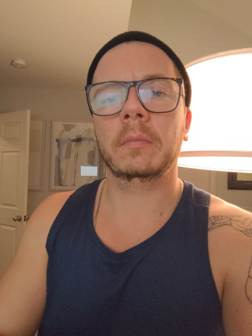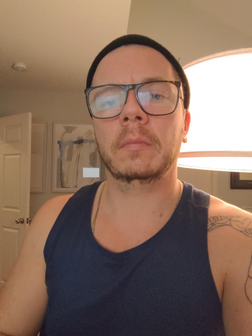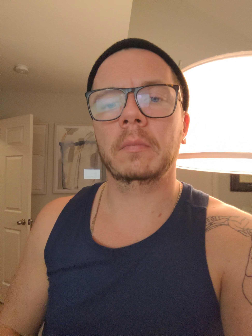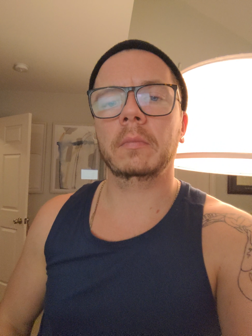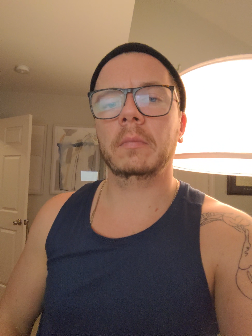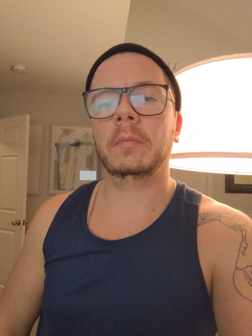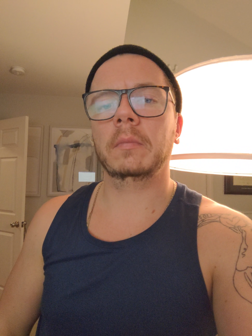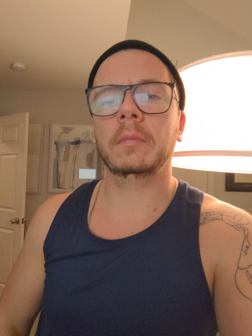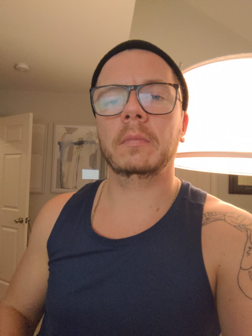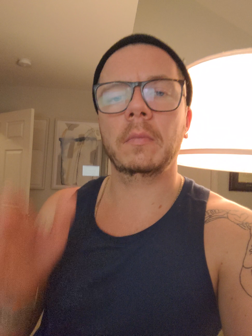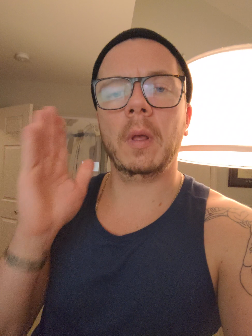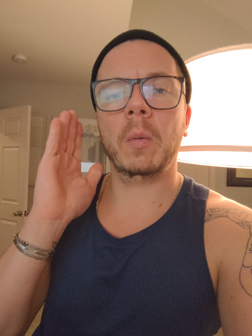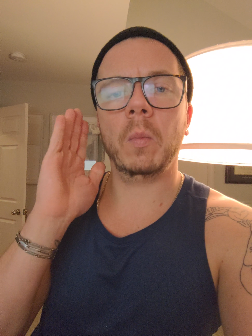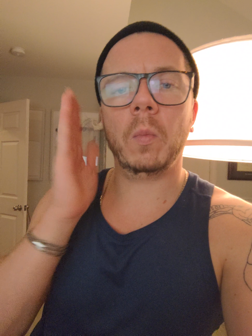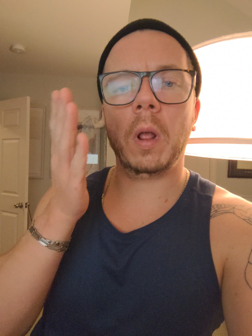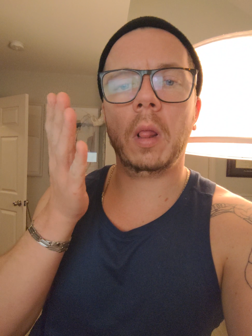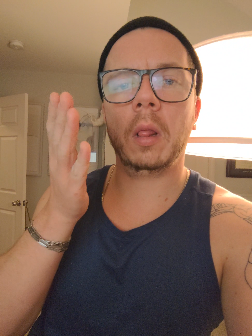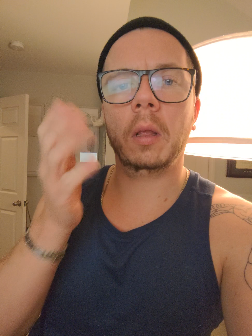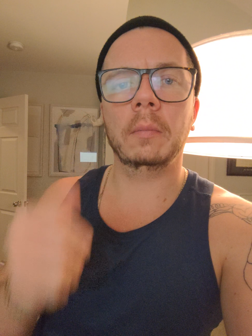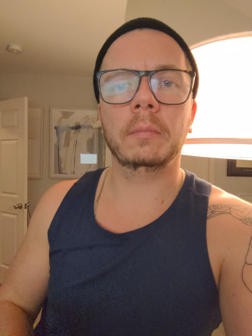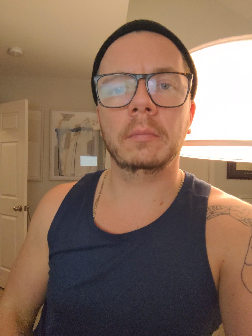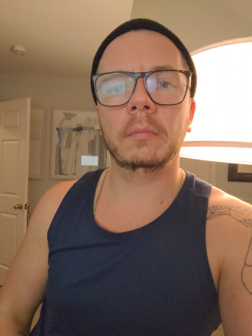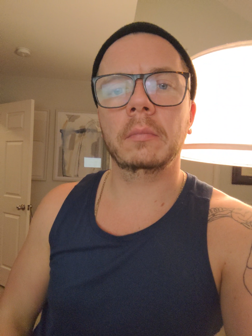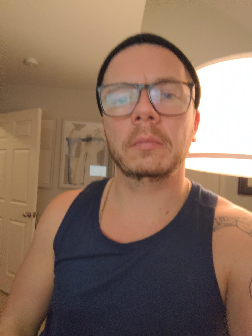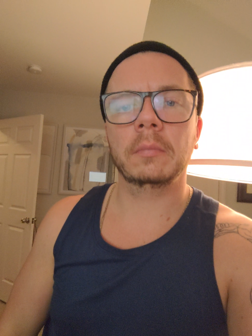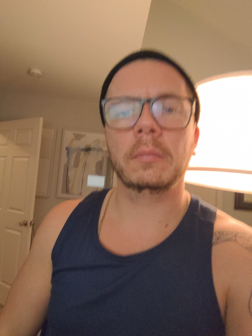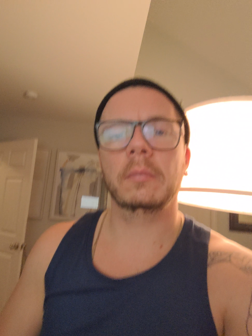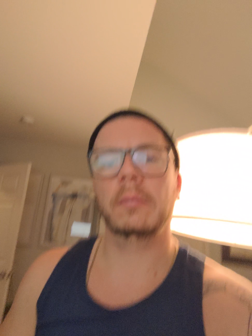will